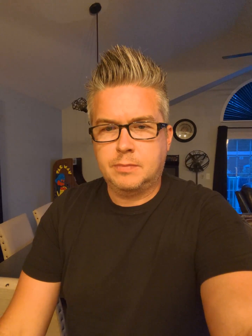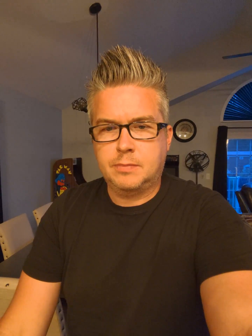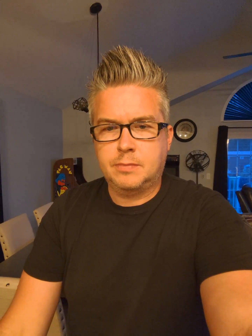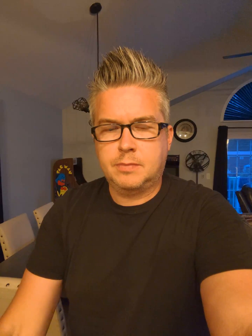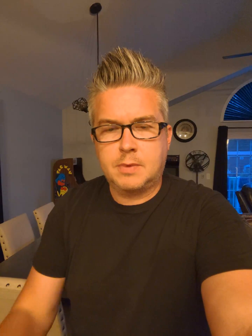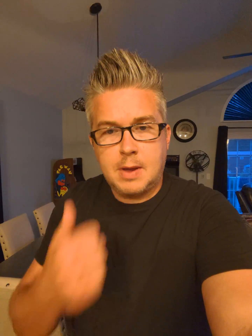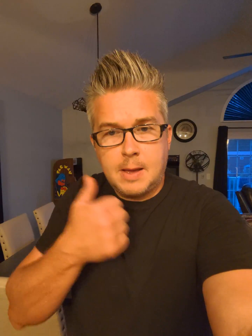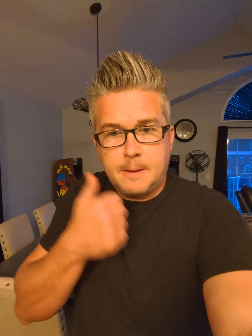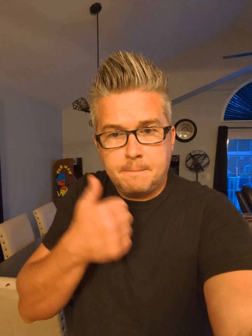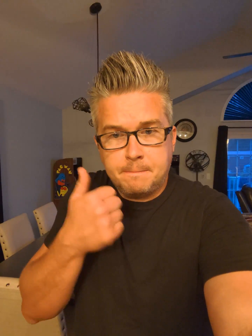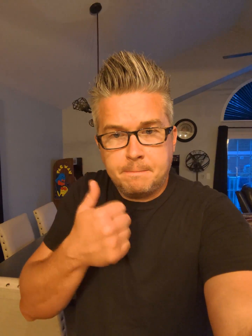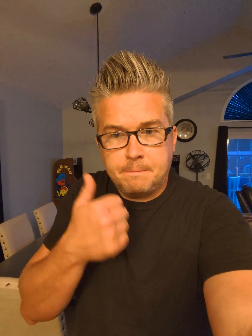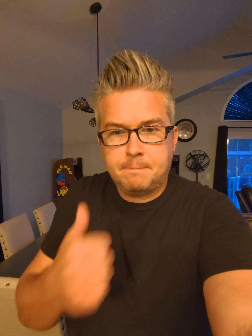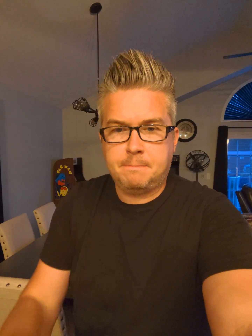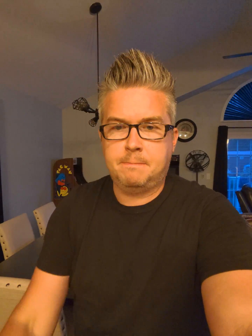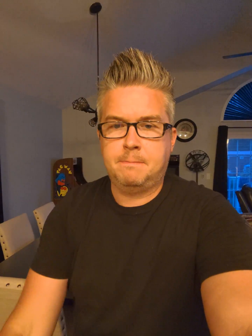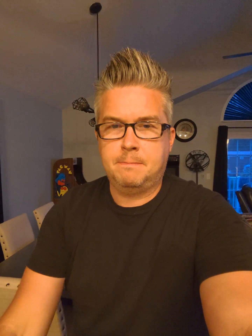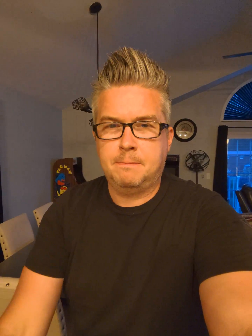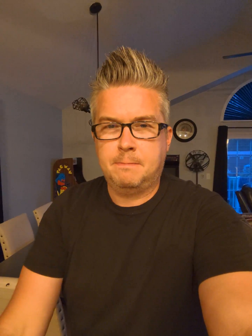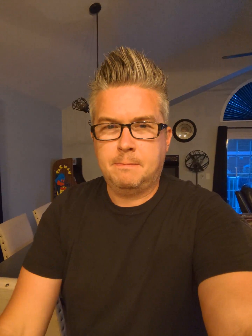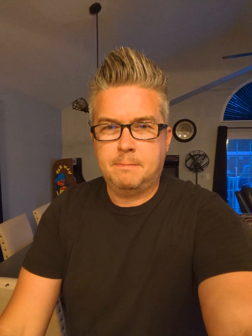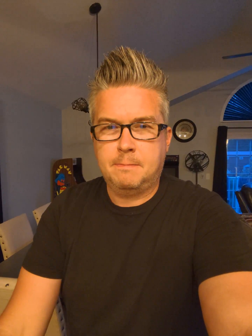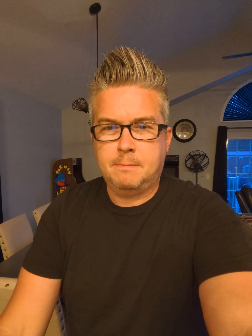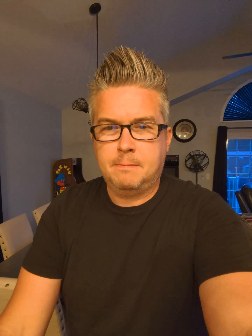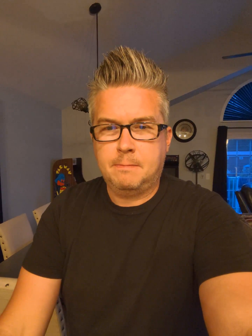help